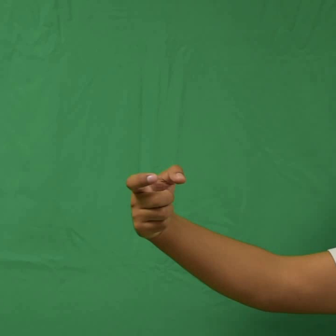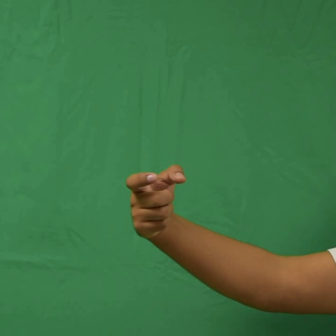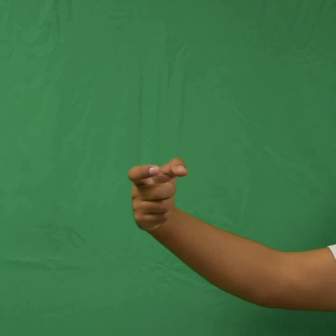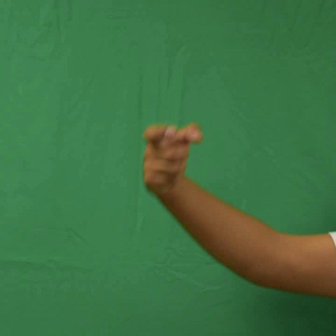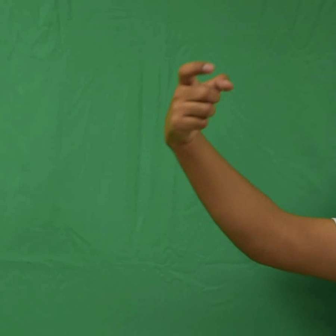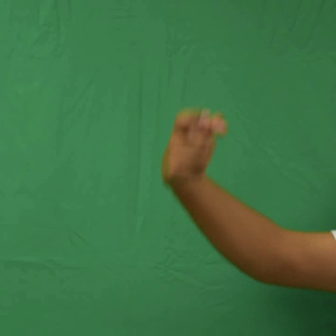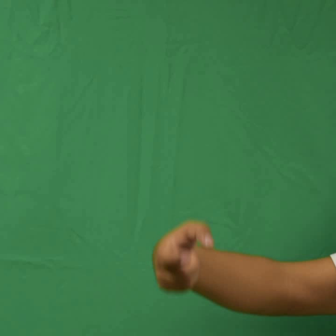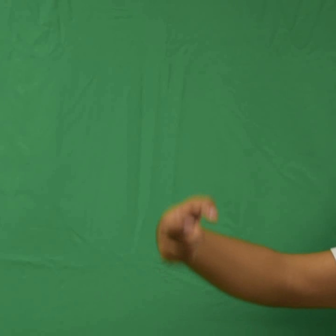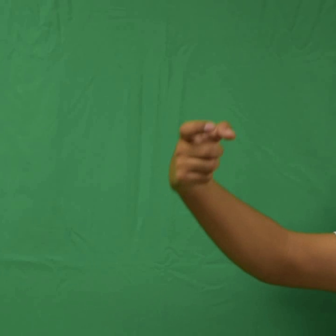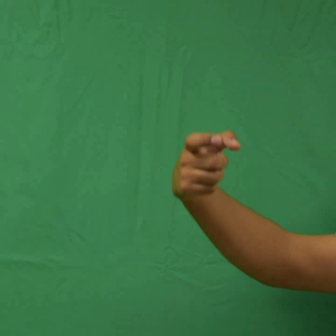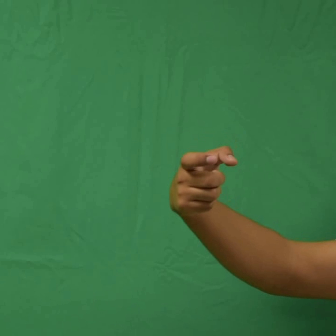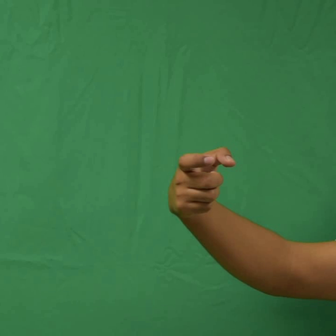Q